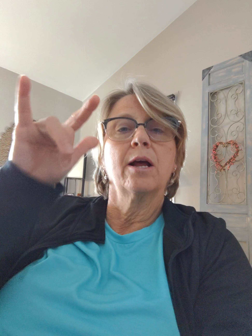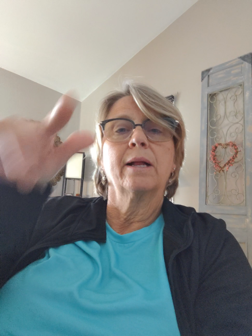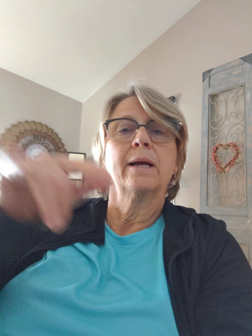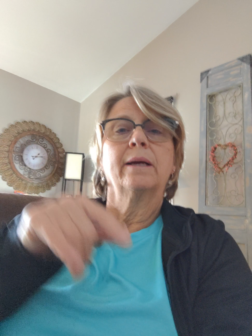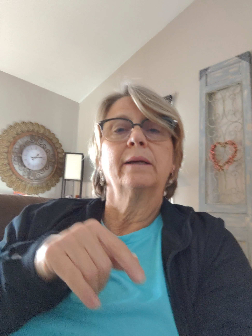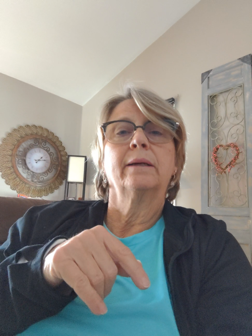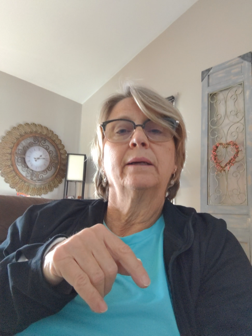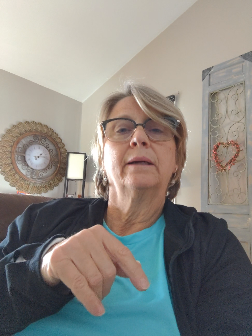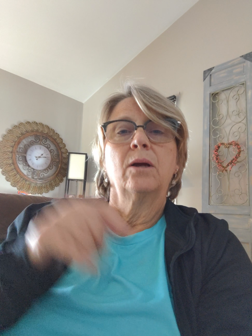airplane